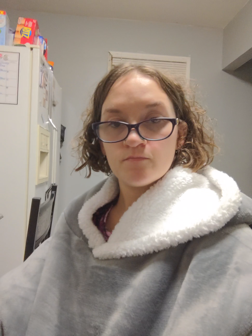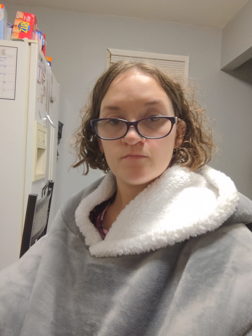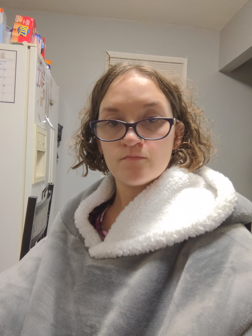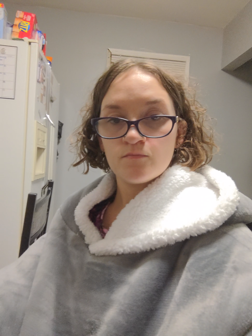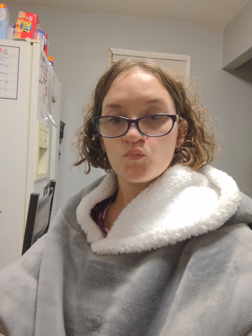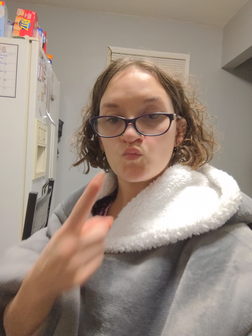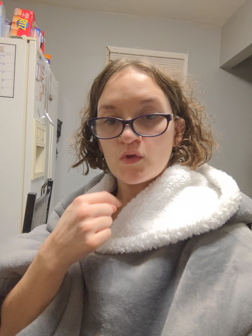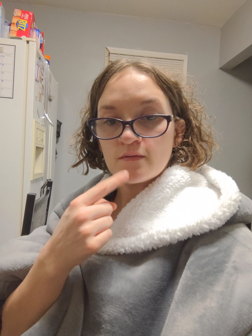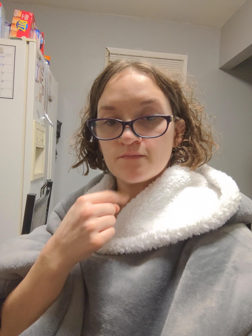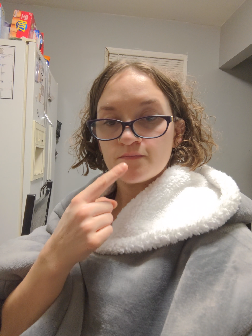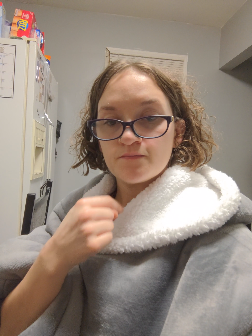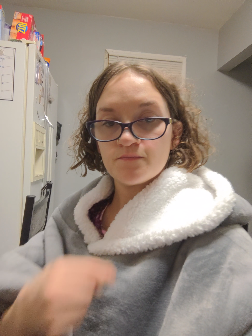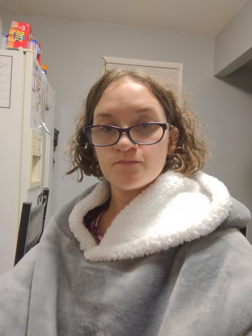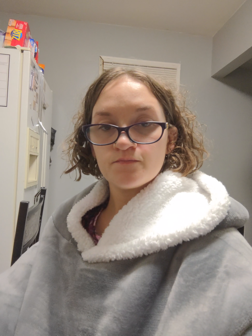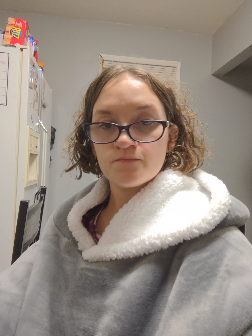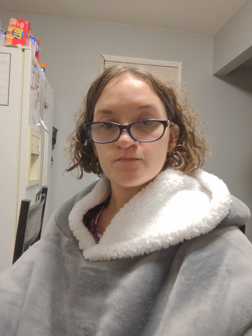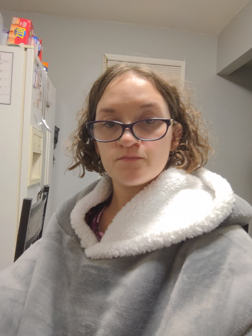red